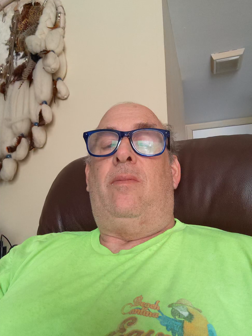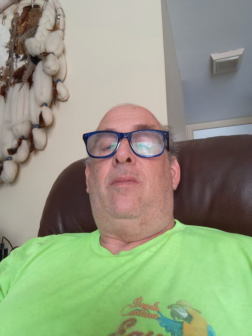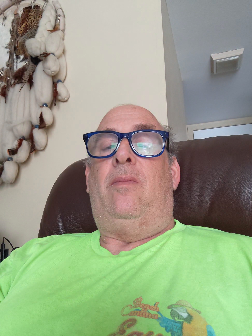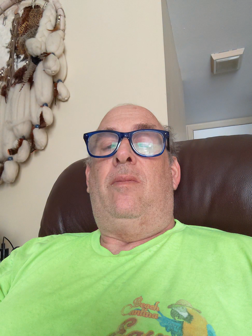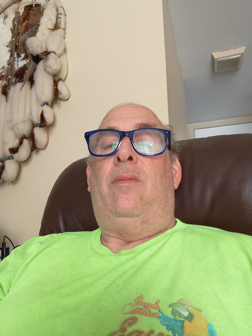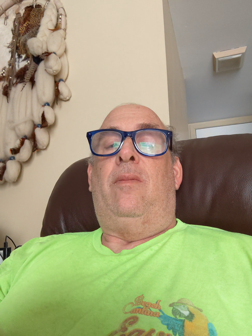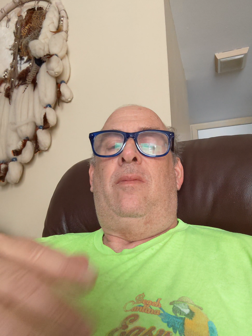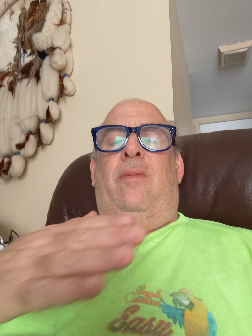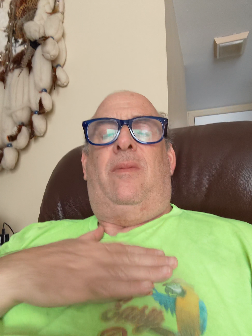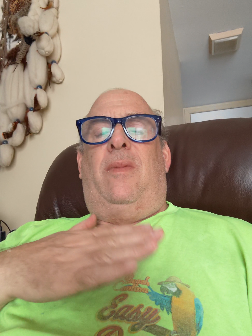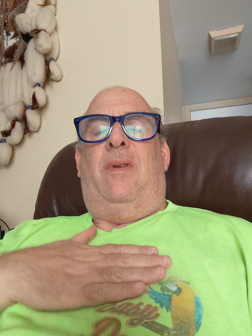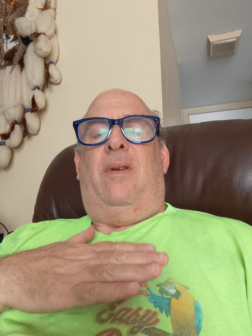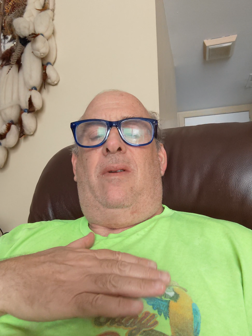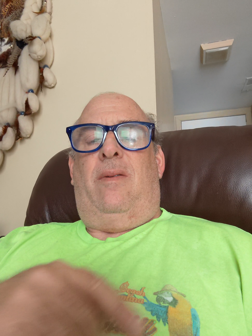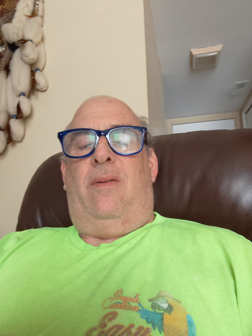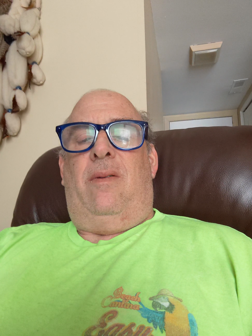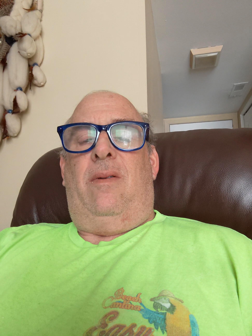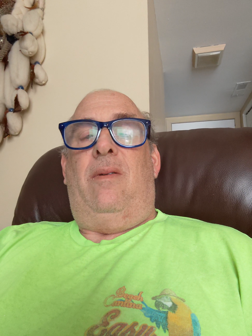my